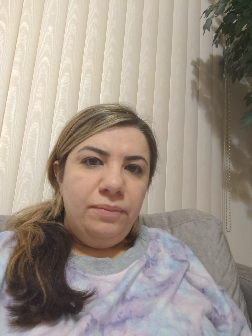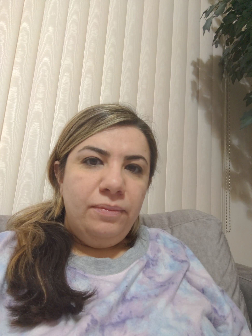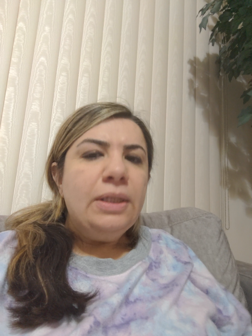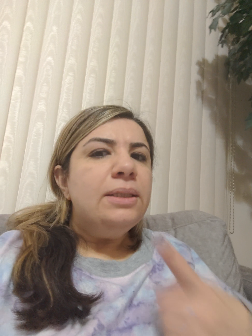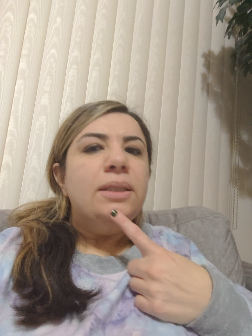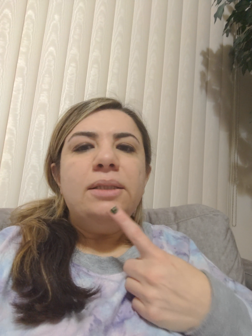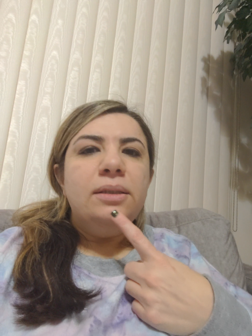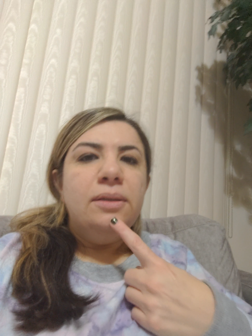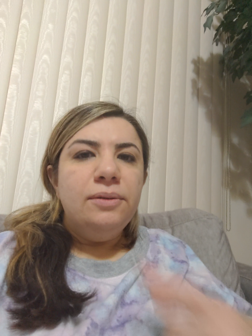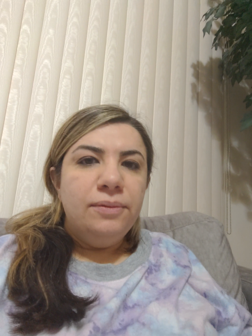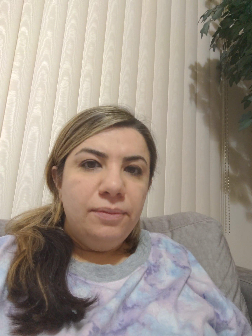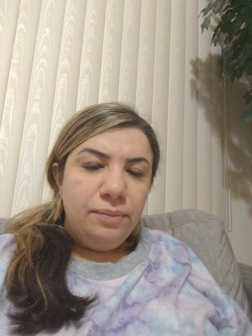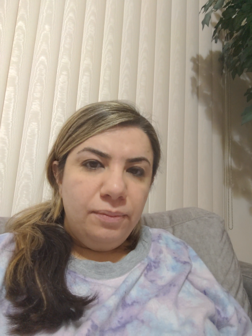say